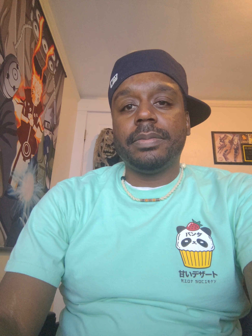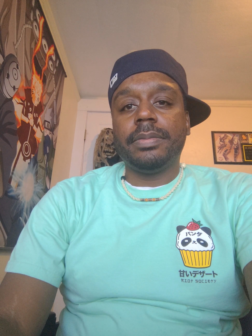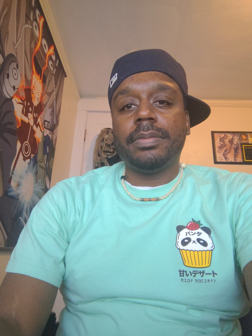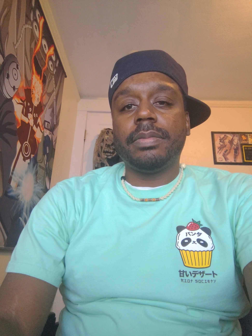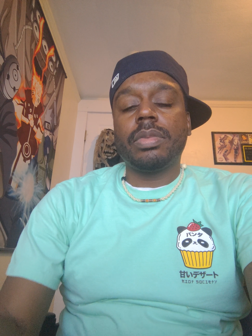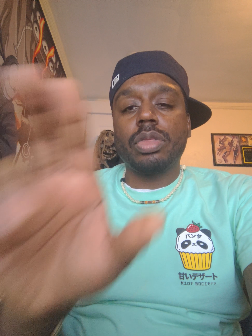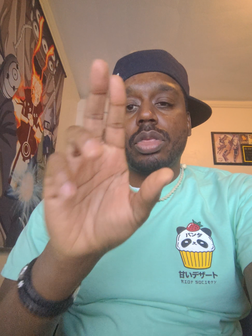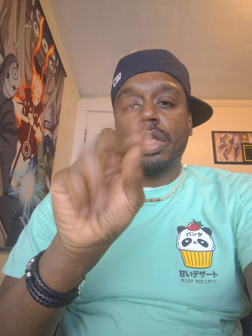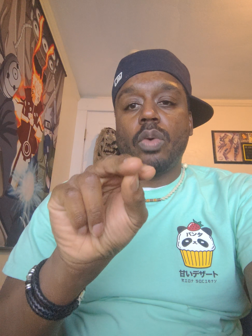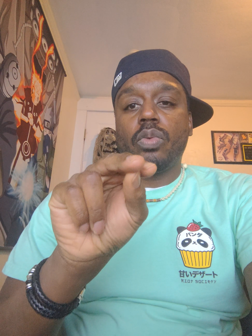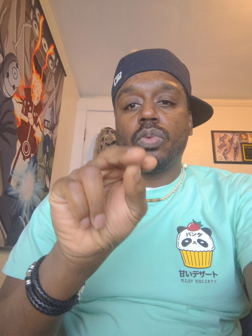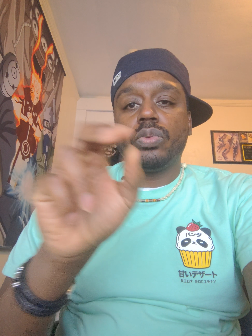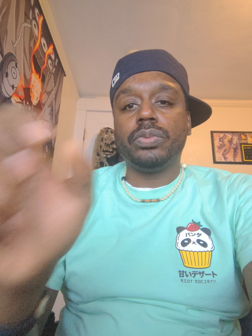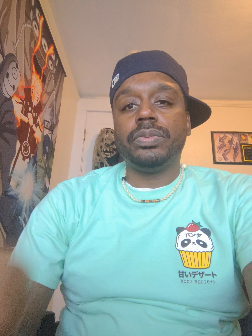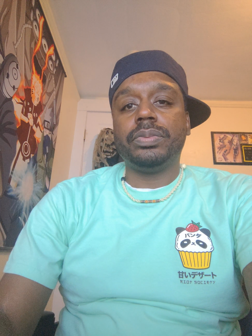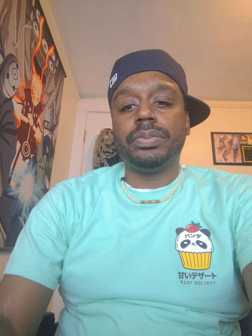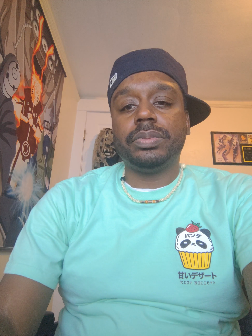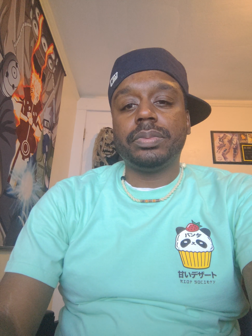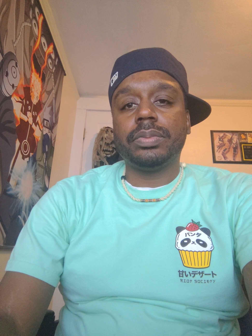no